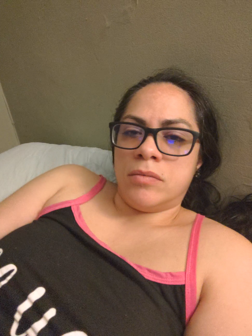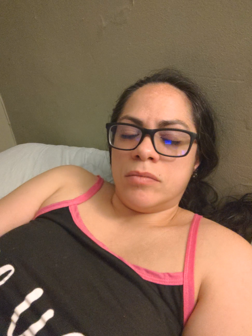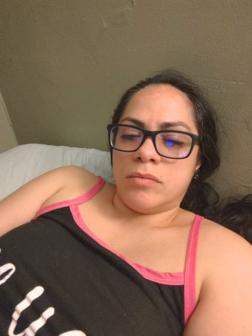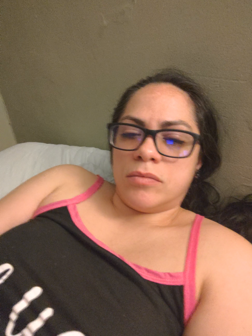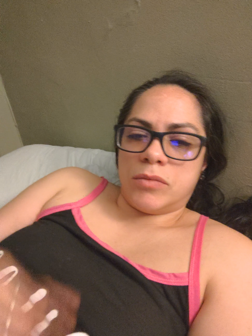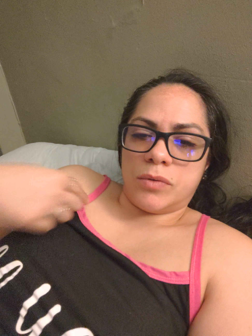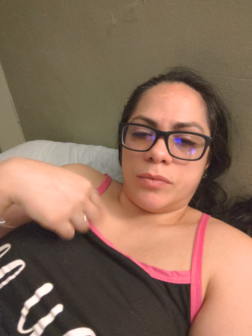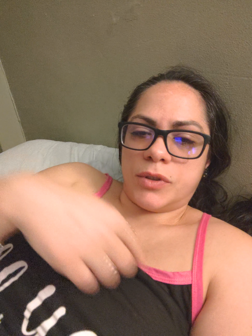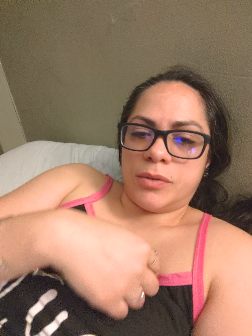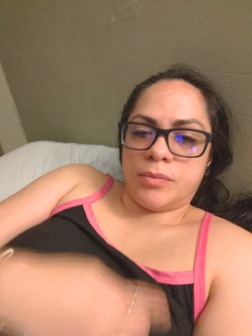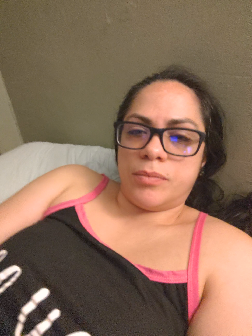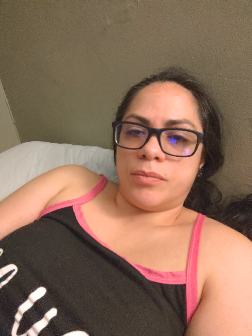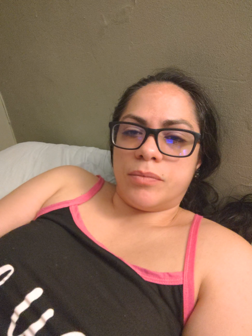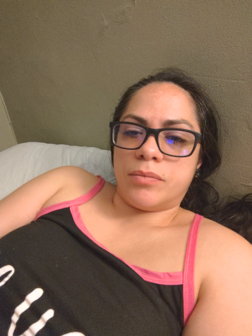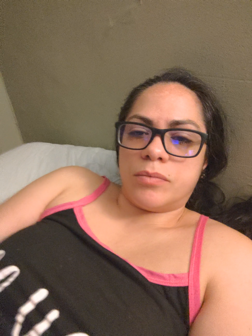we